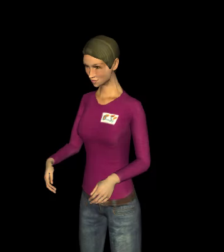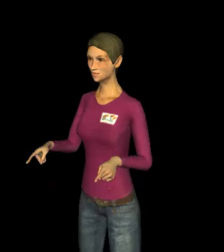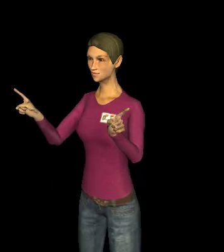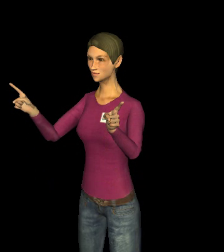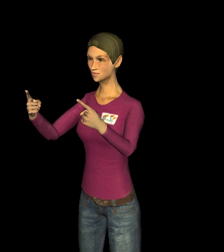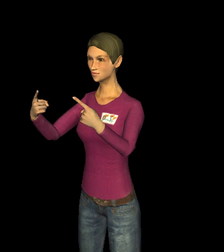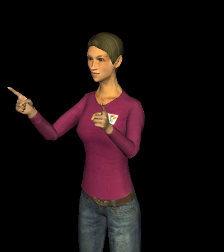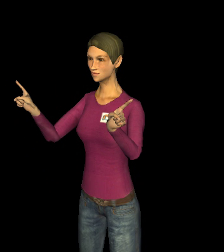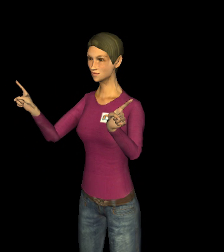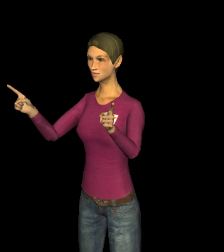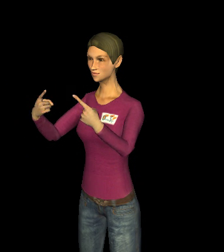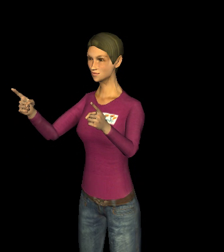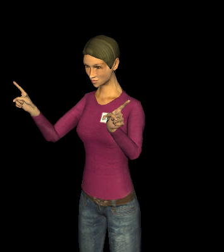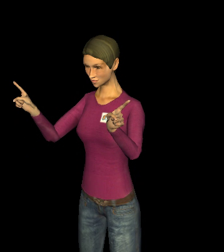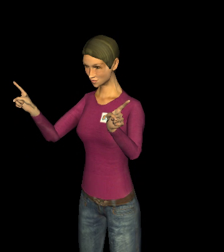موسيقى